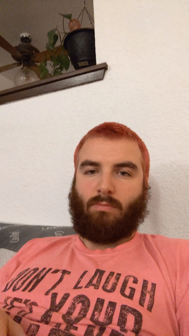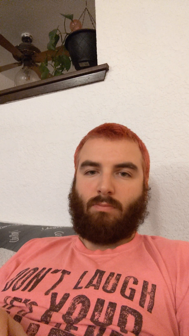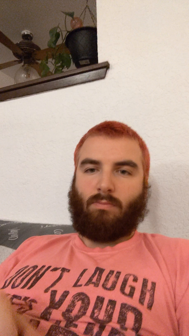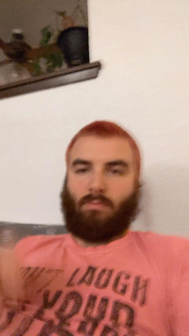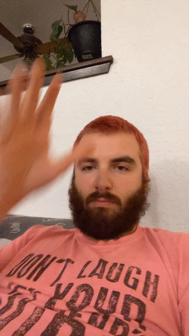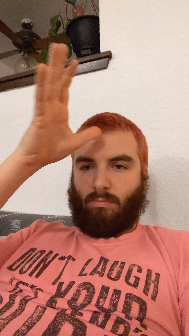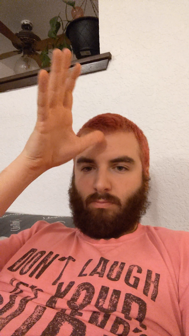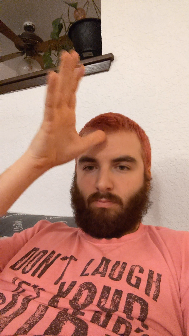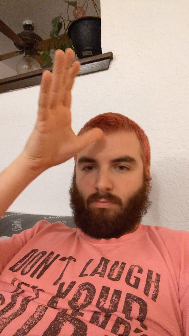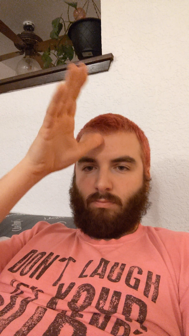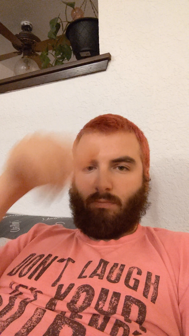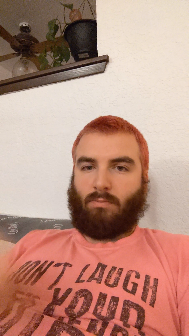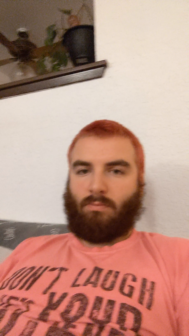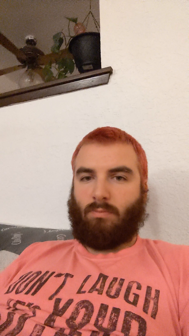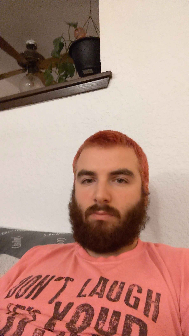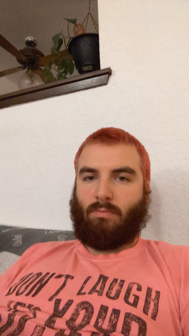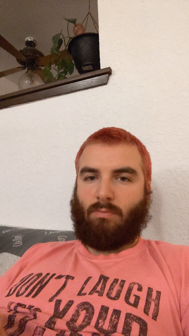daddy